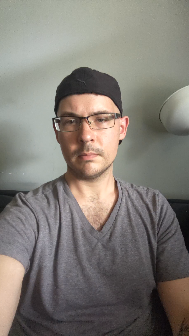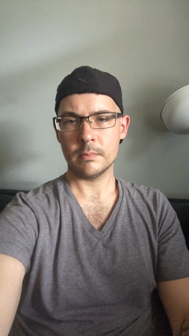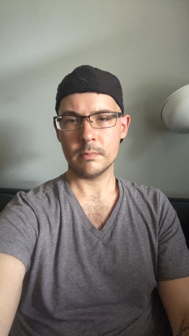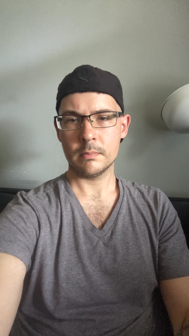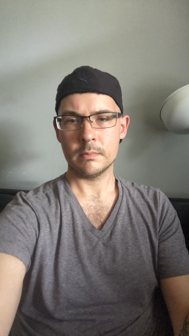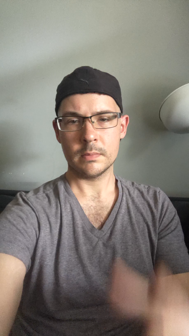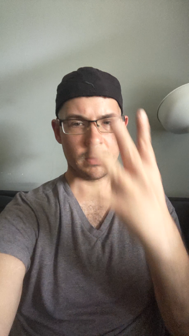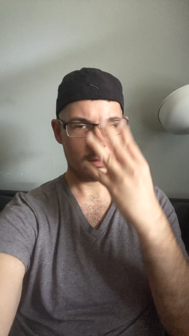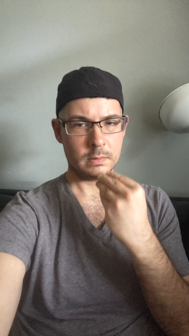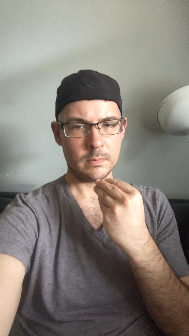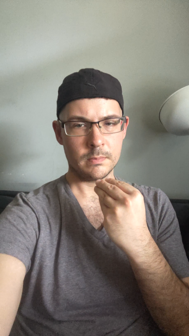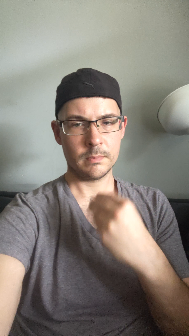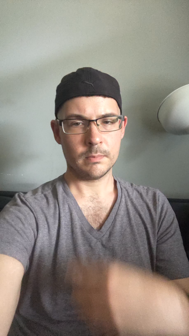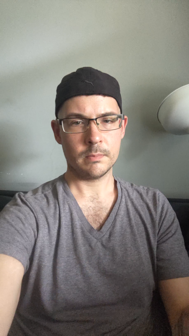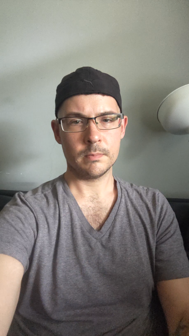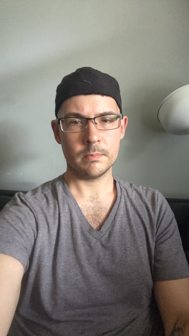asleep